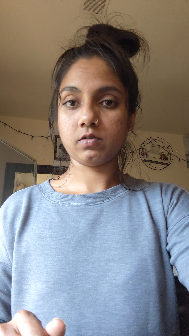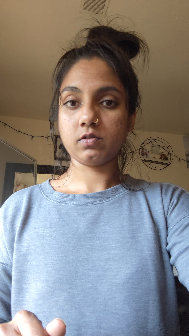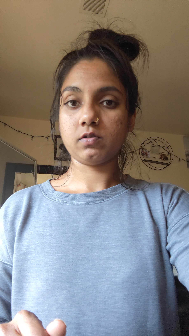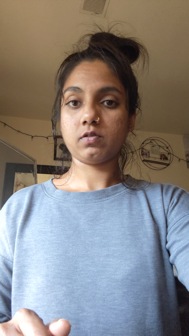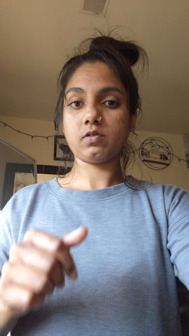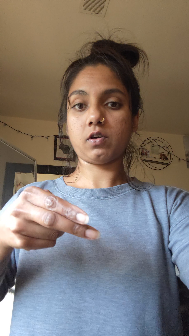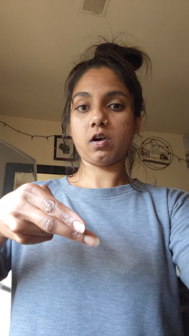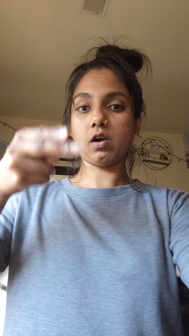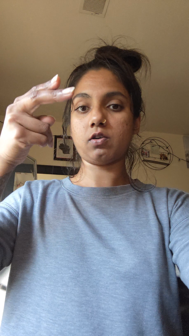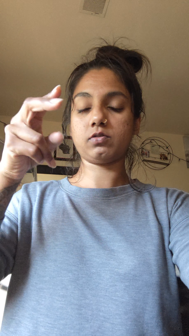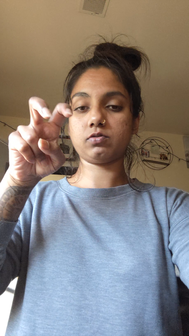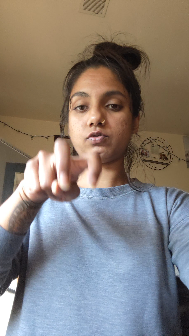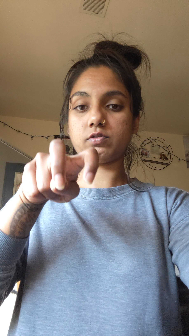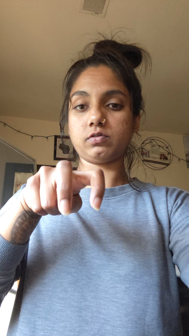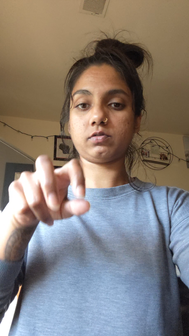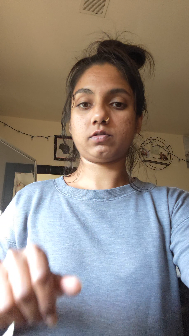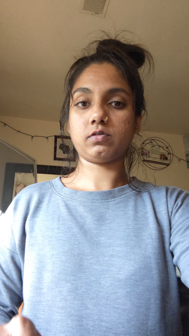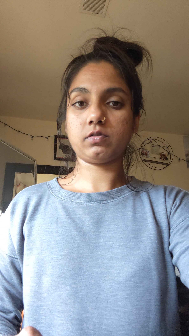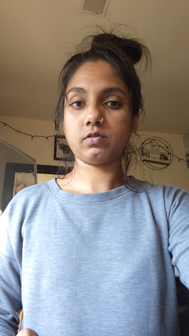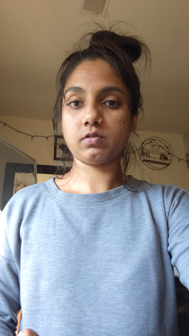high chair